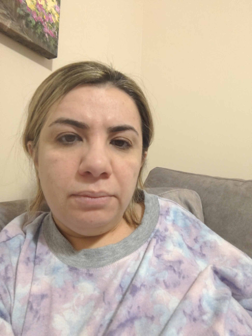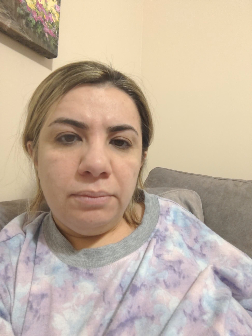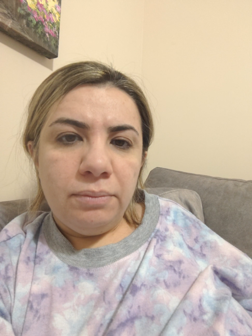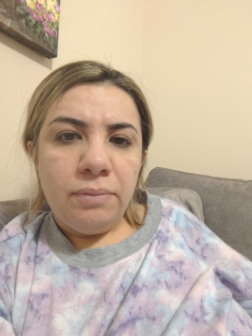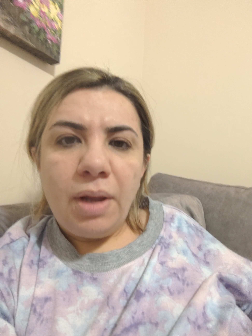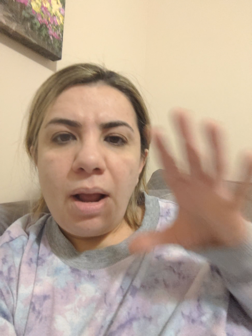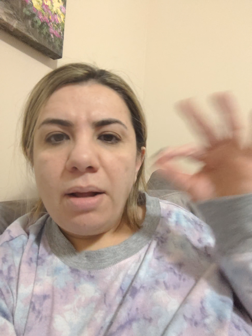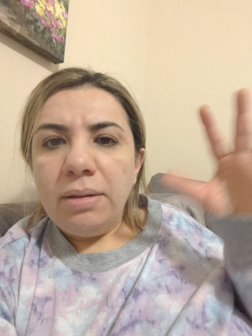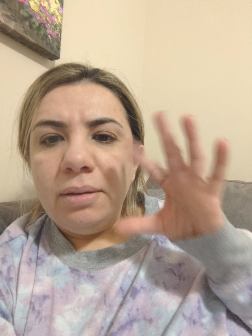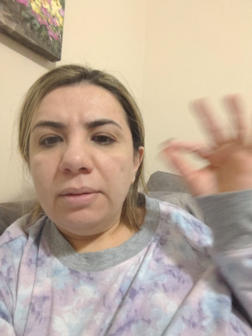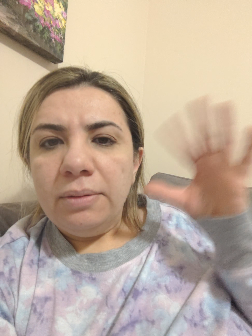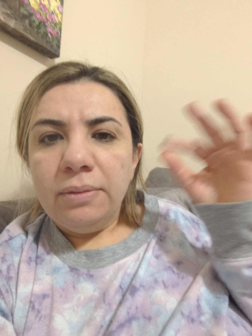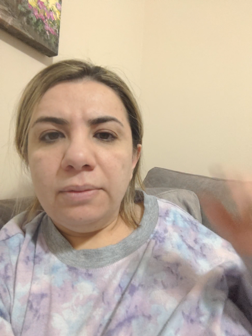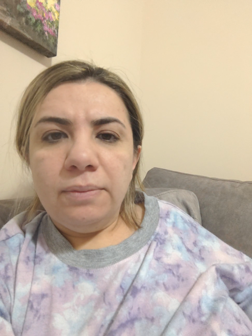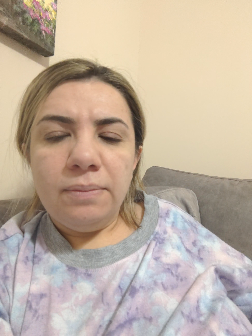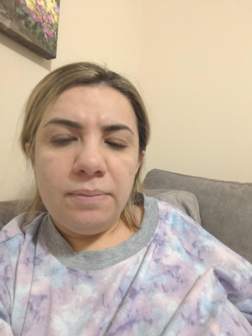cat